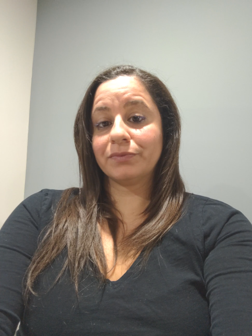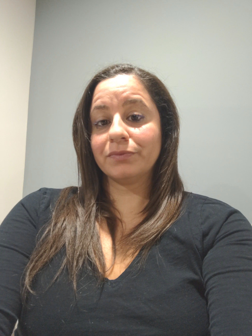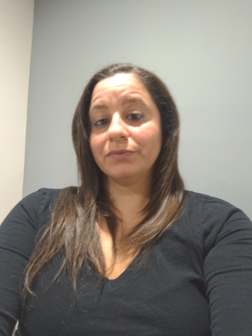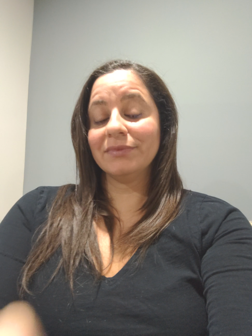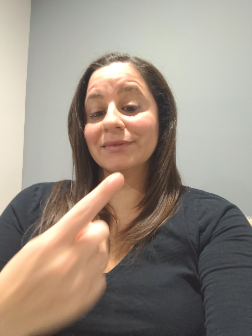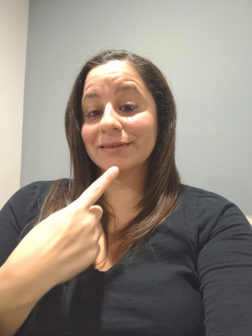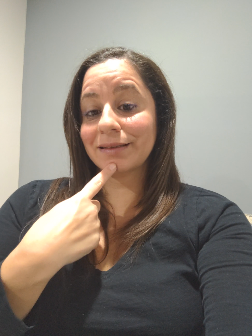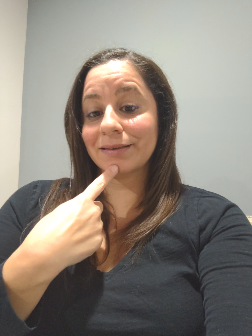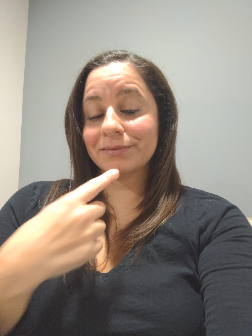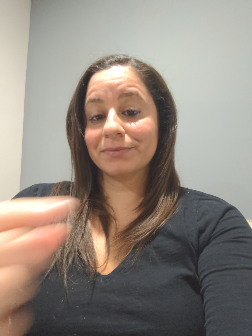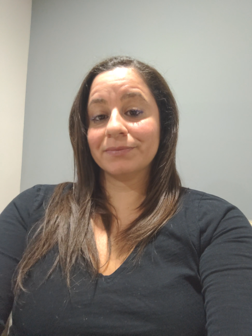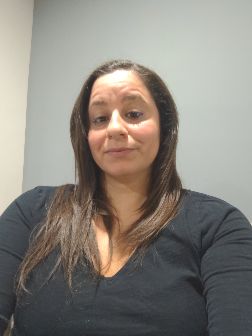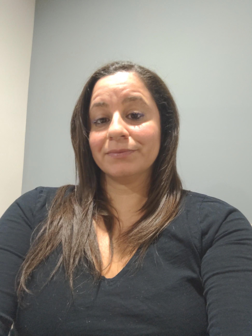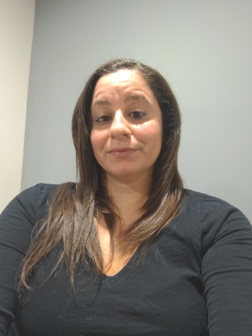say